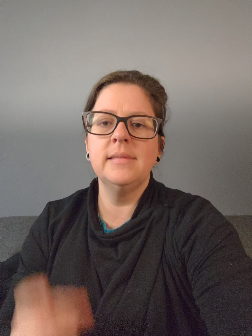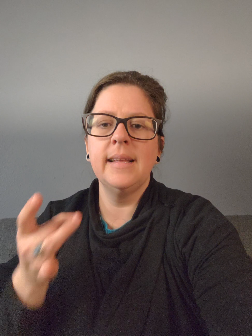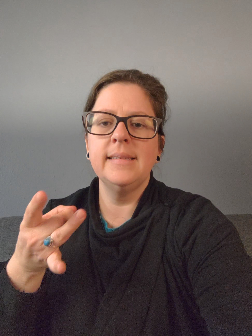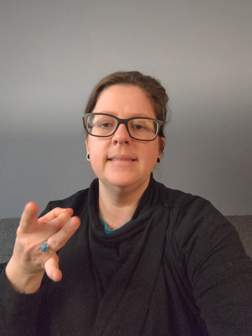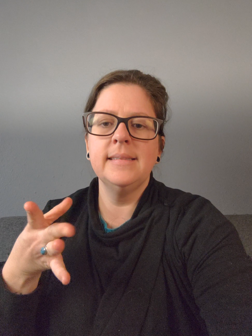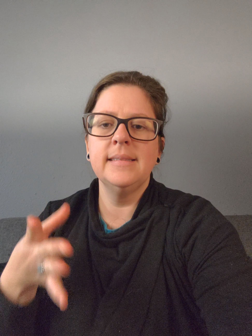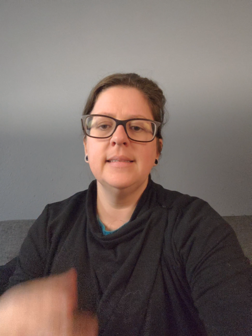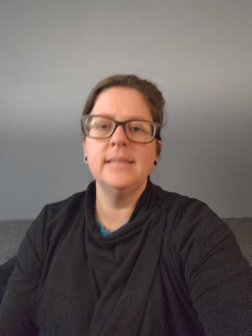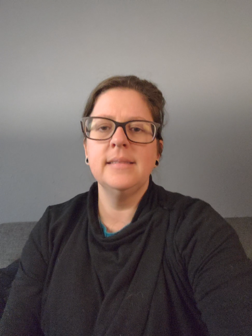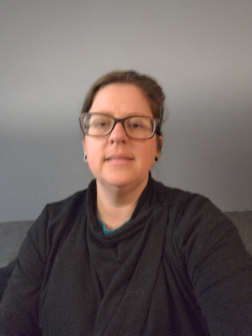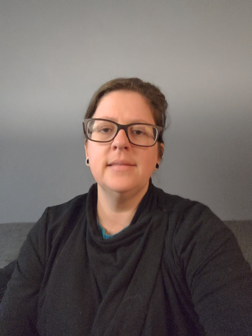hate